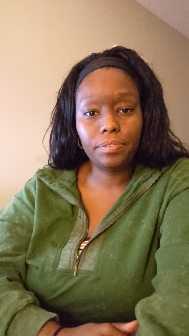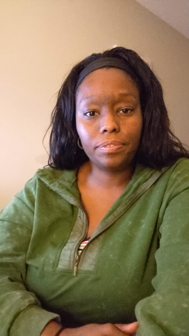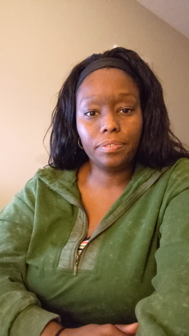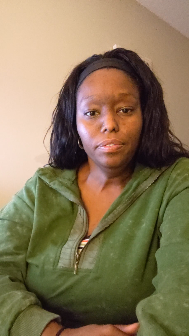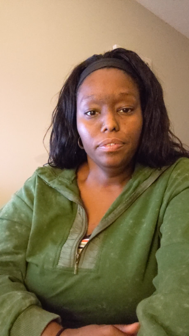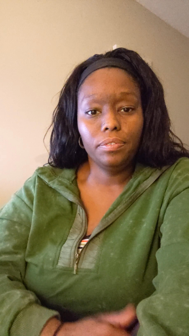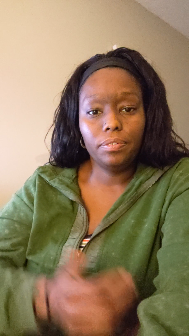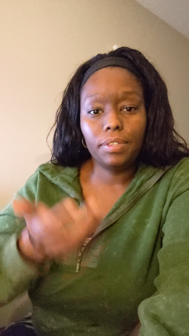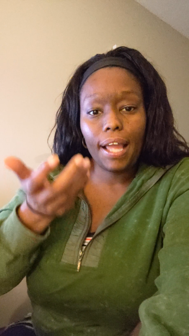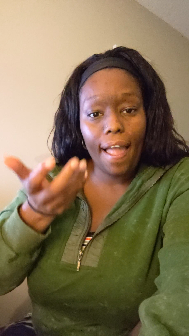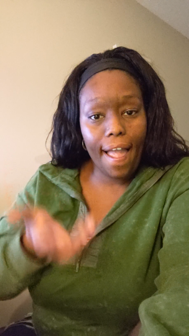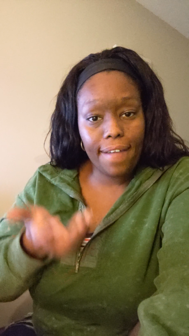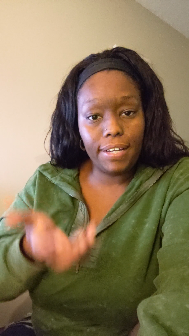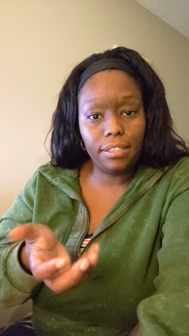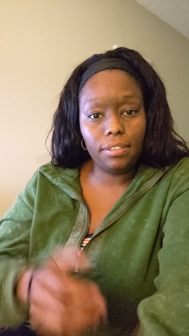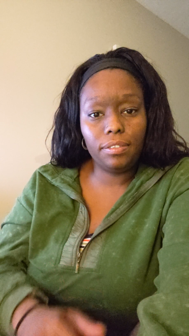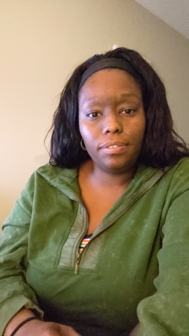heavy